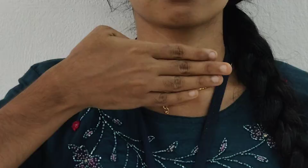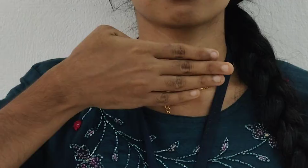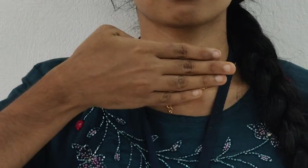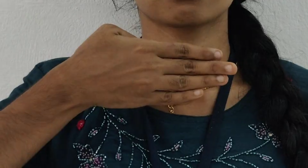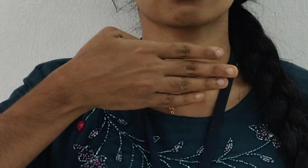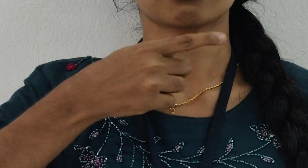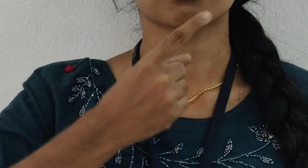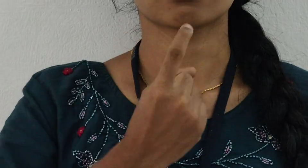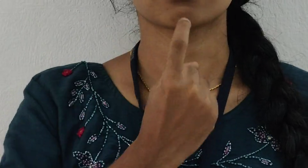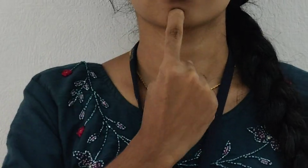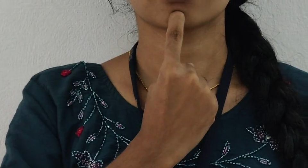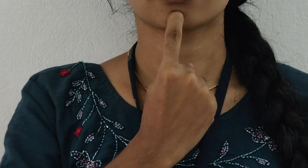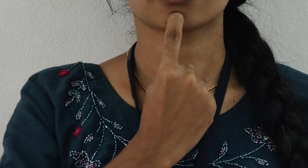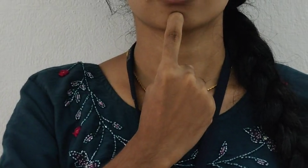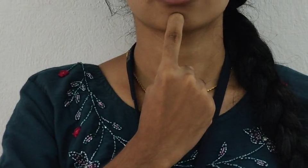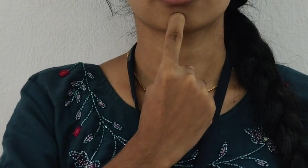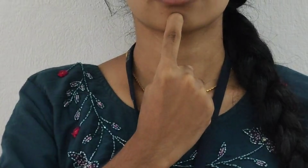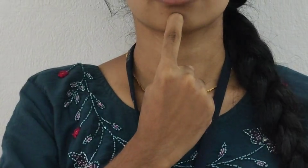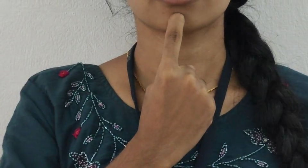അം